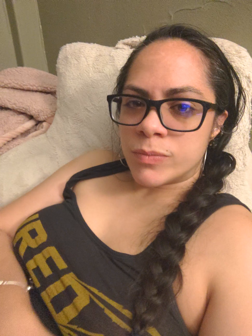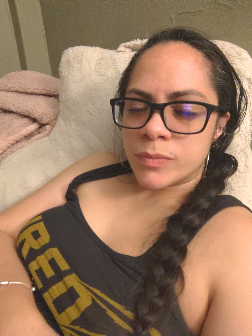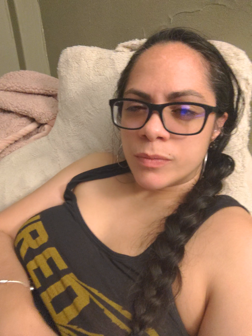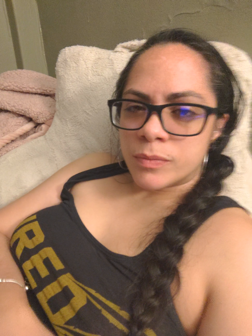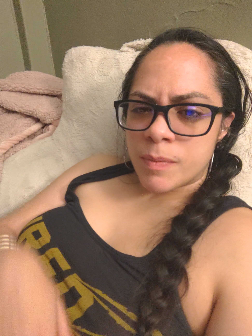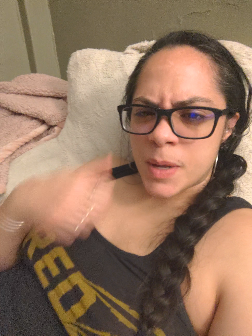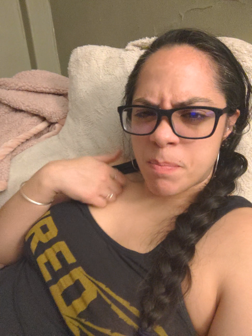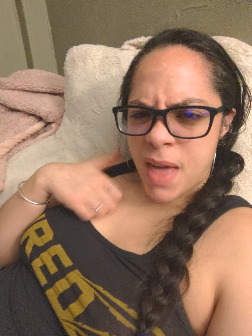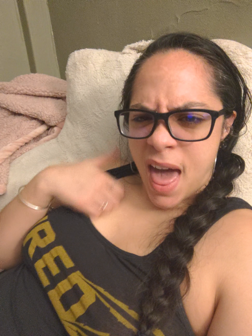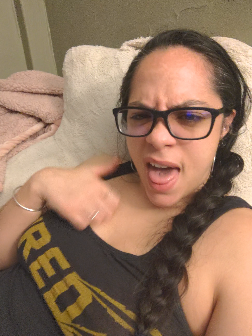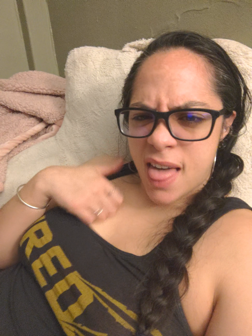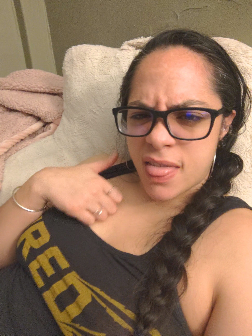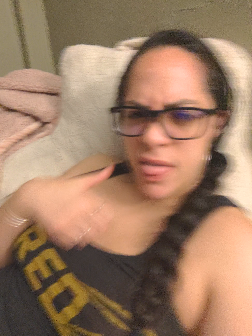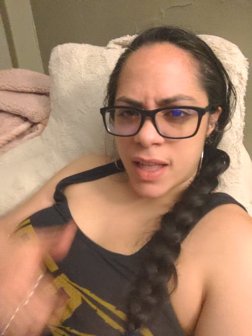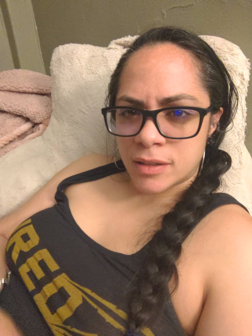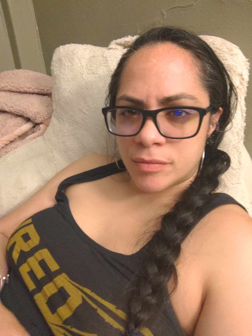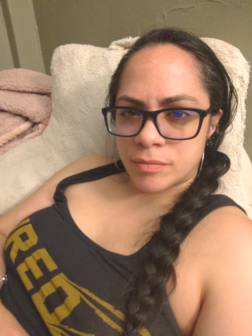bath